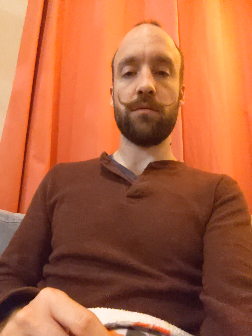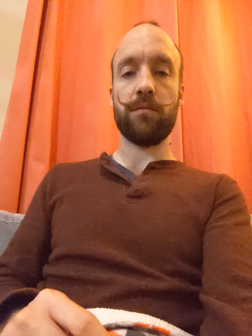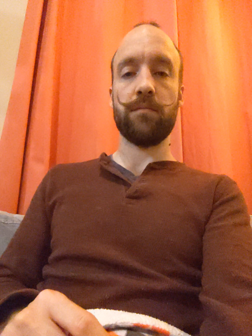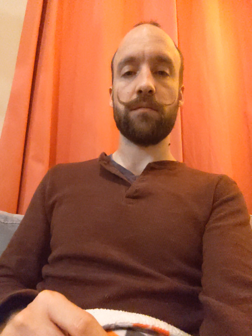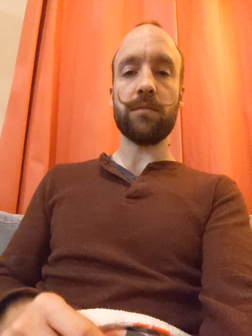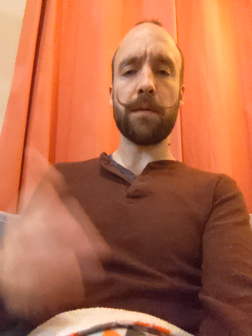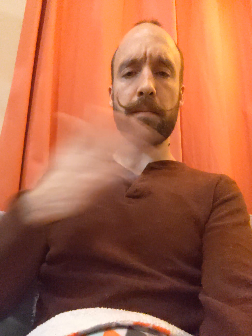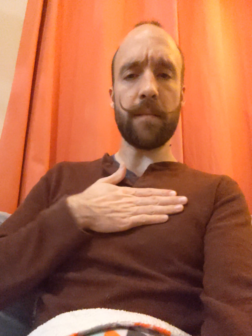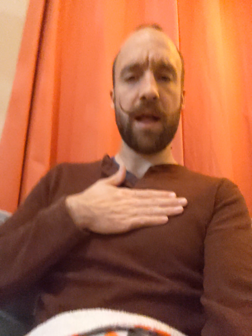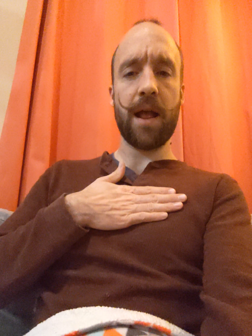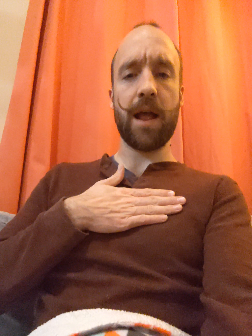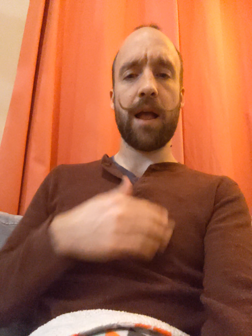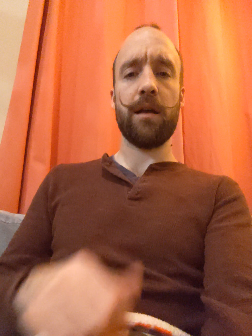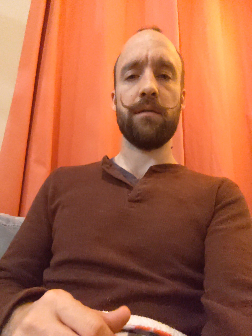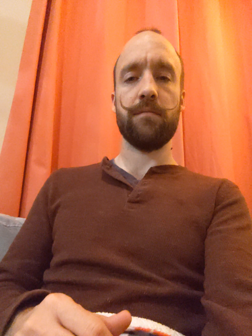my